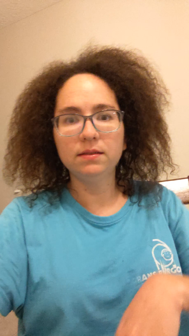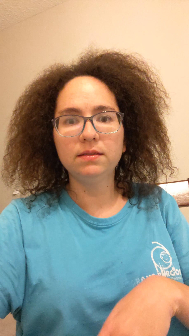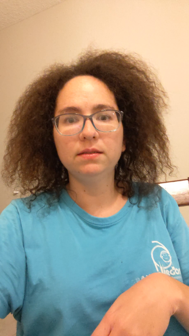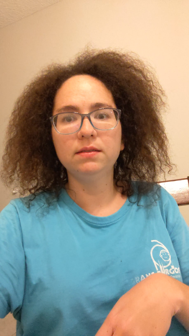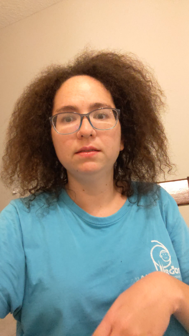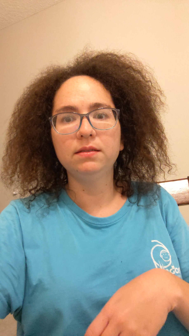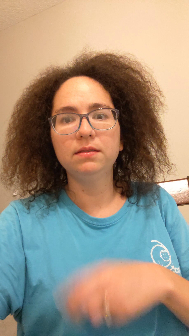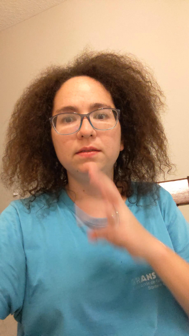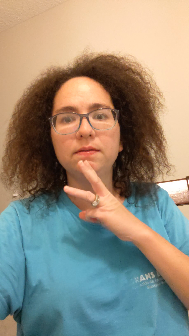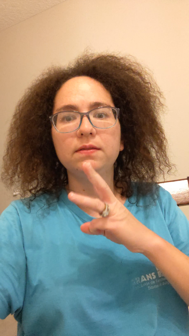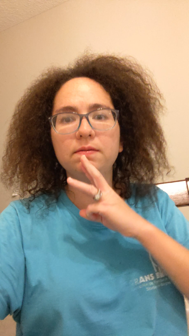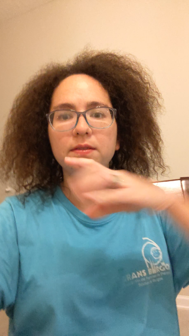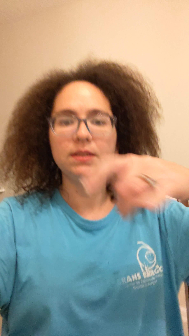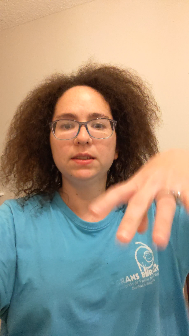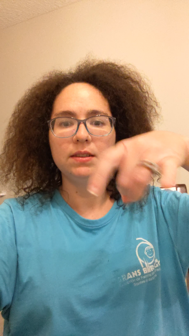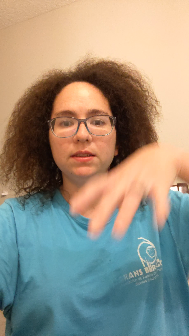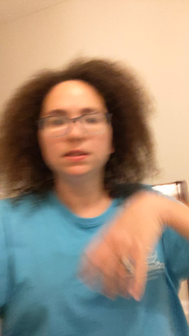melon